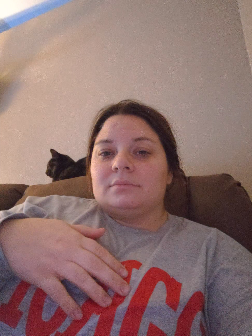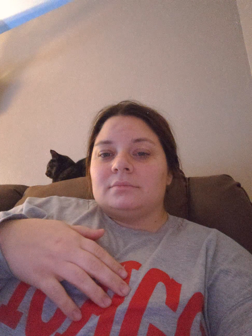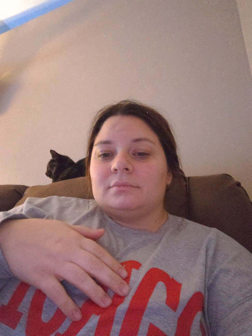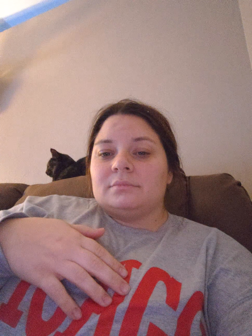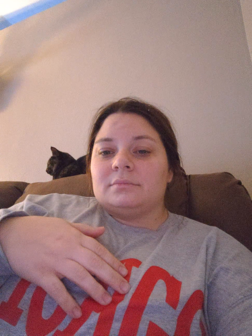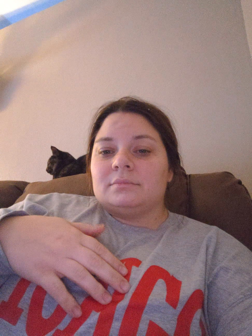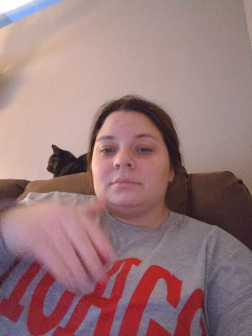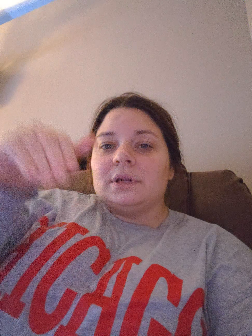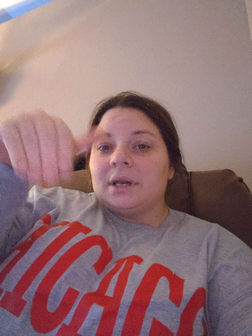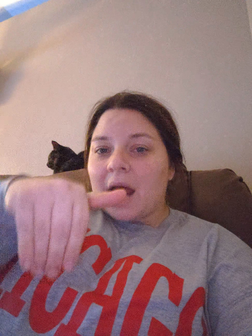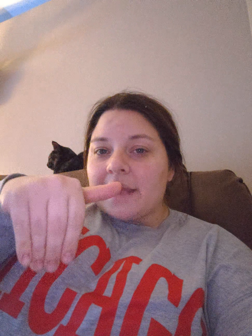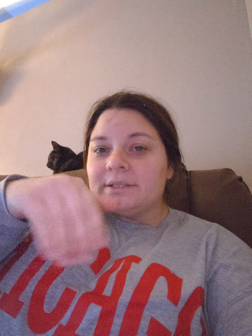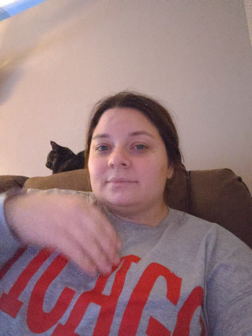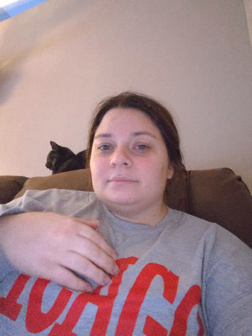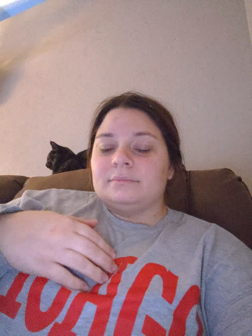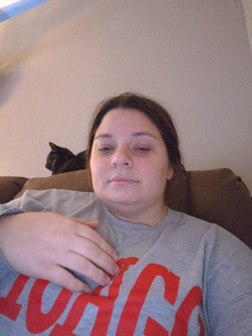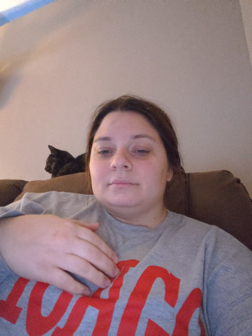night